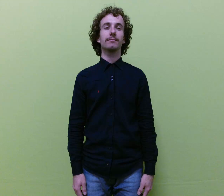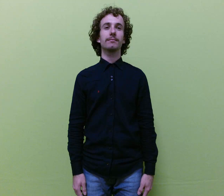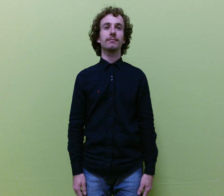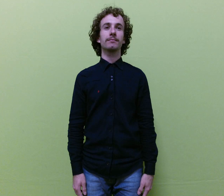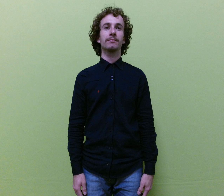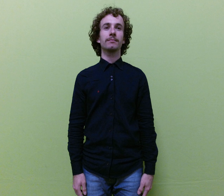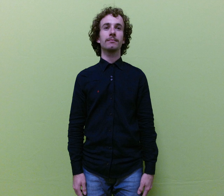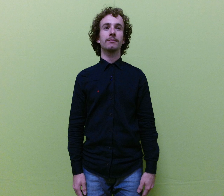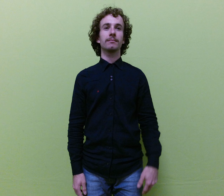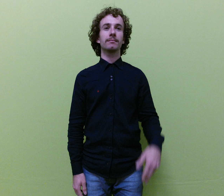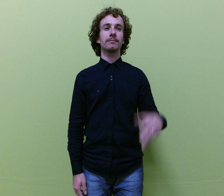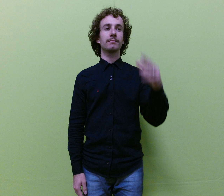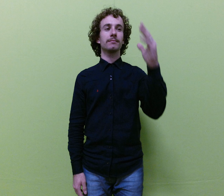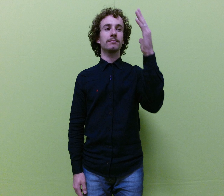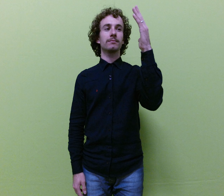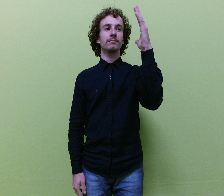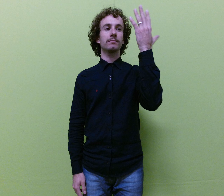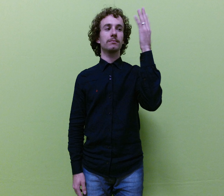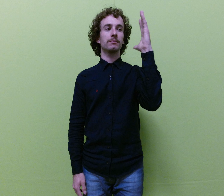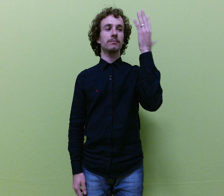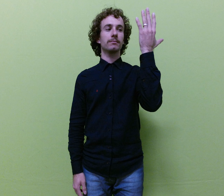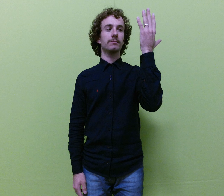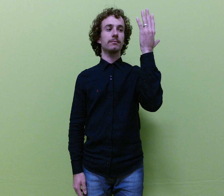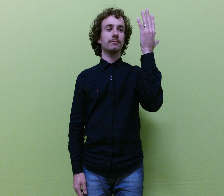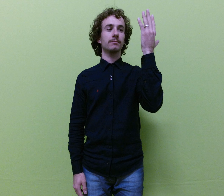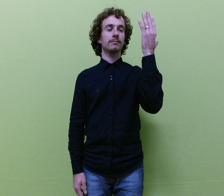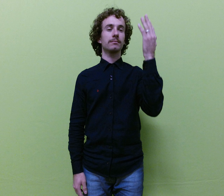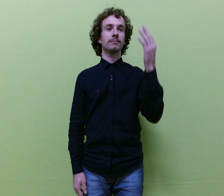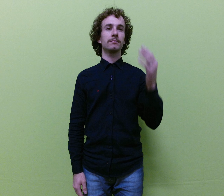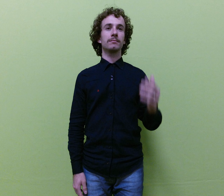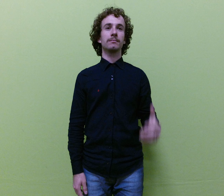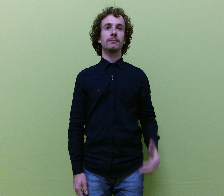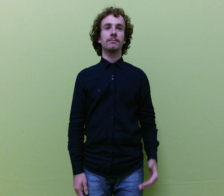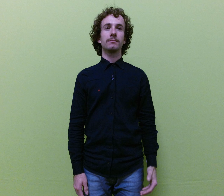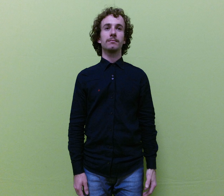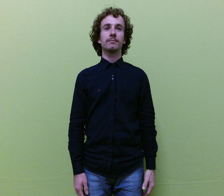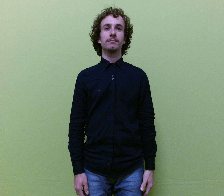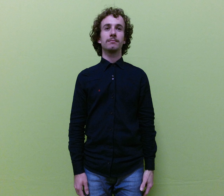espelho